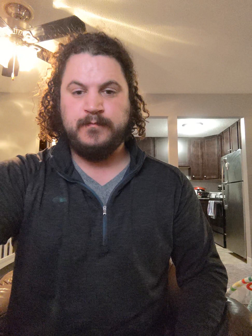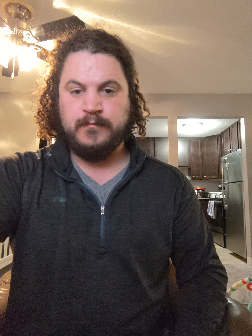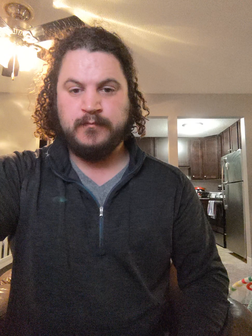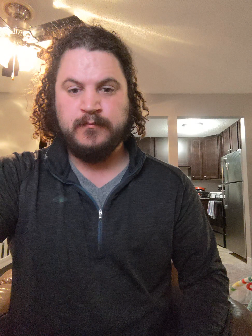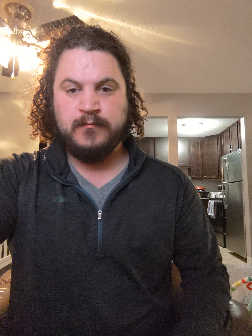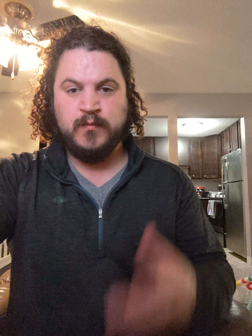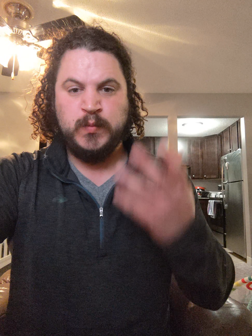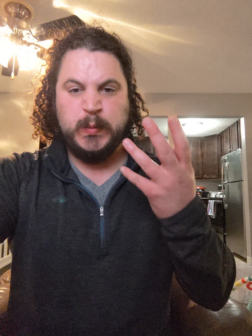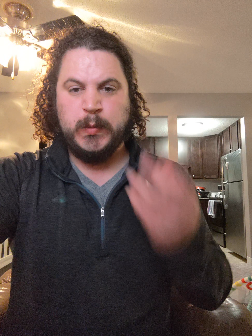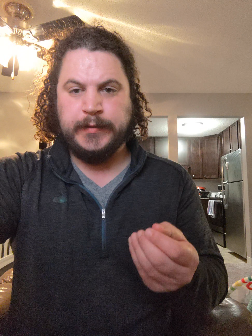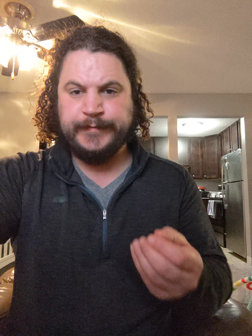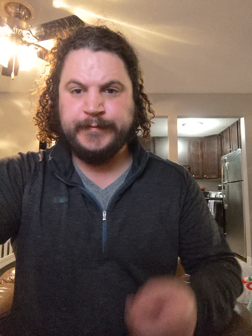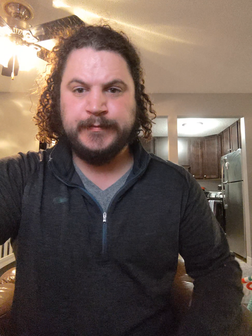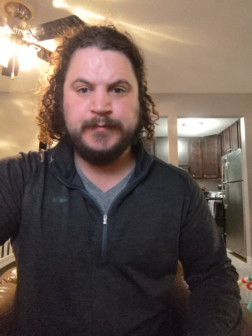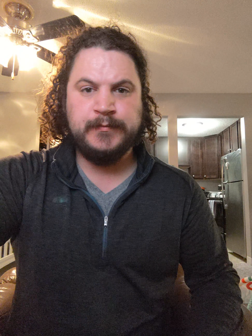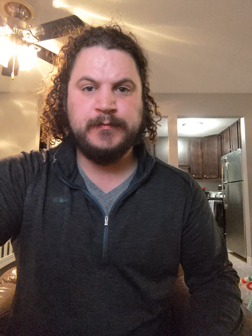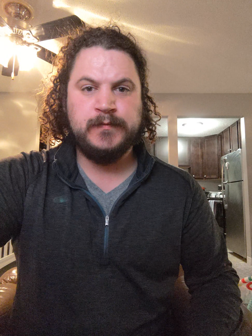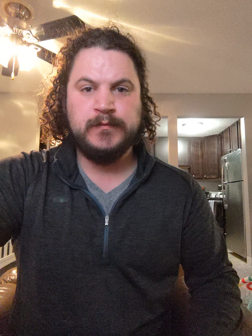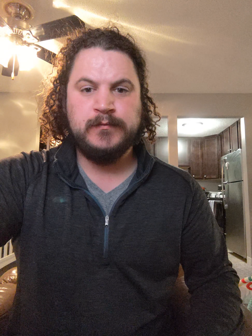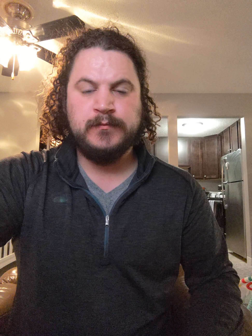wet